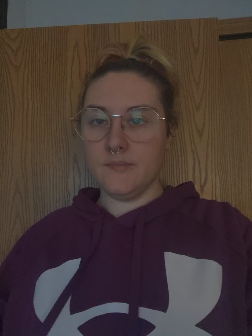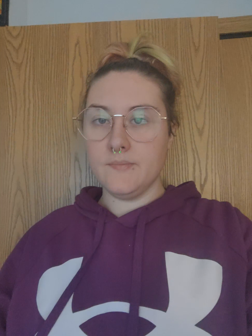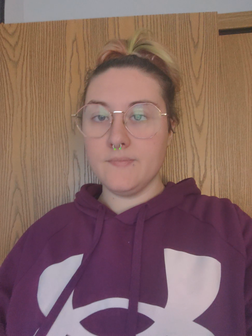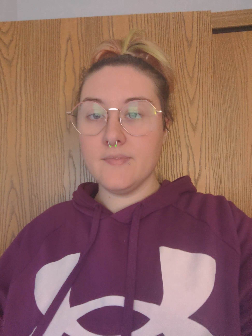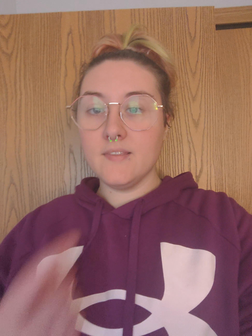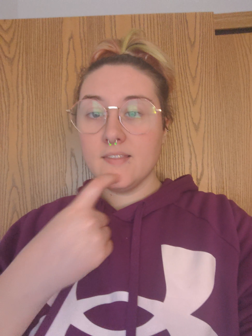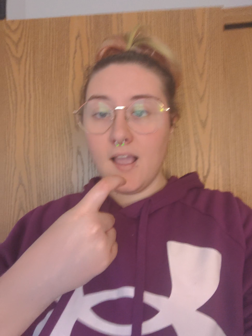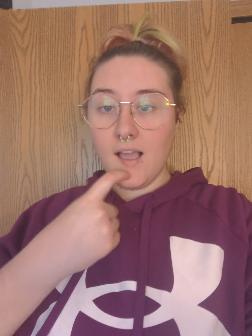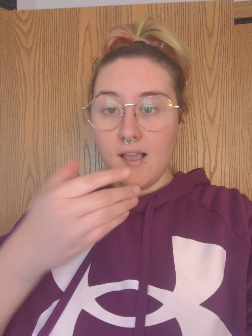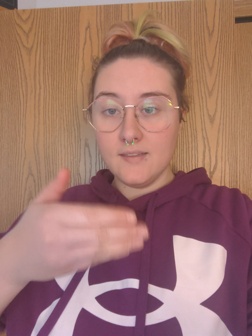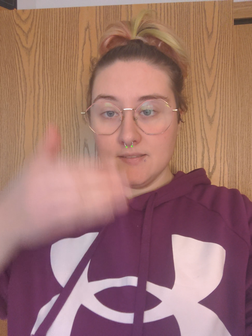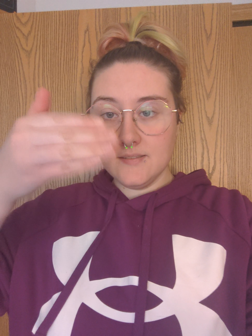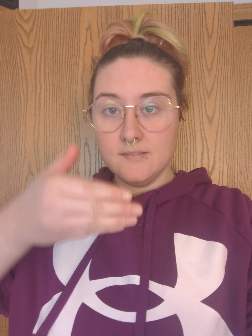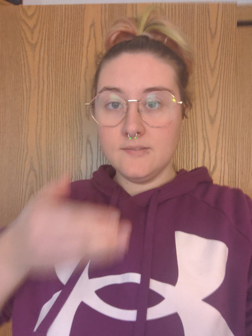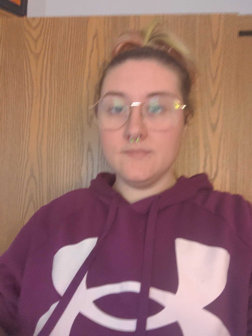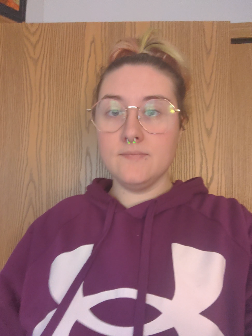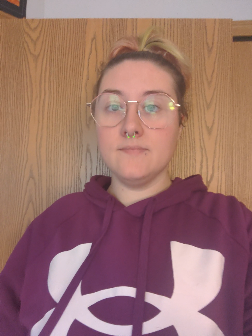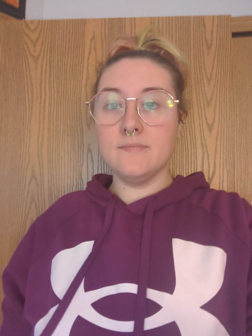window